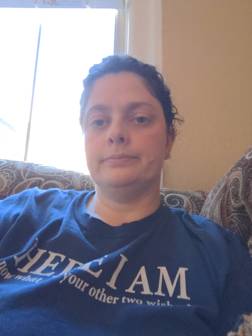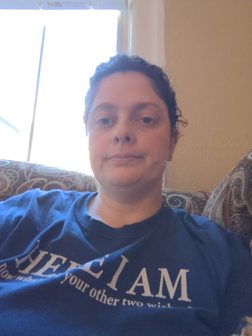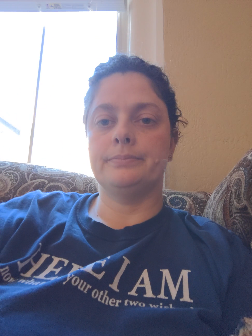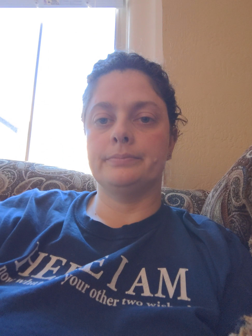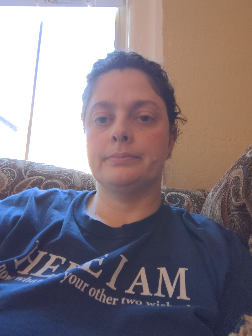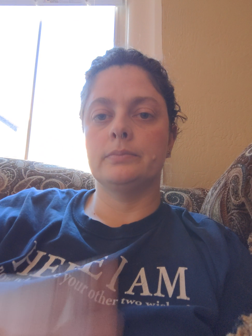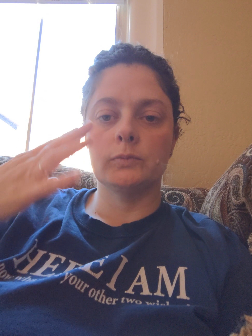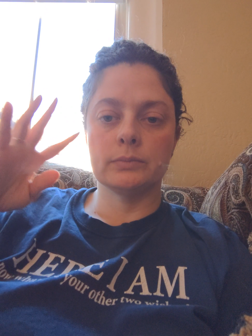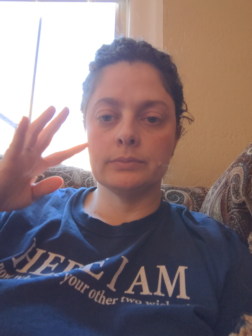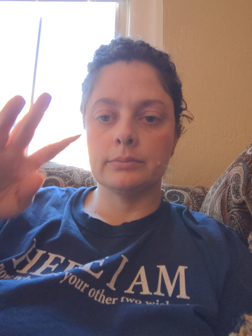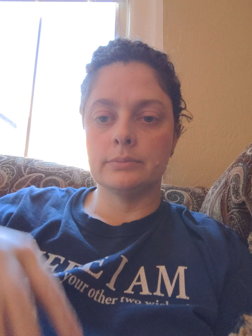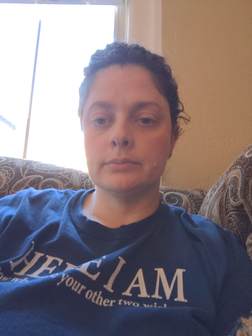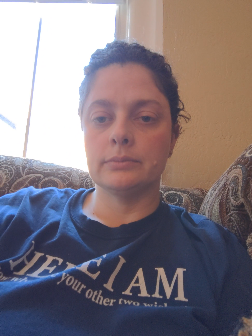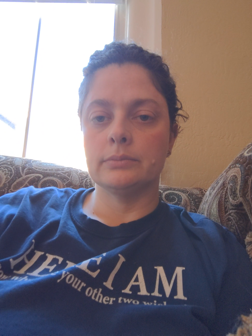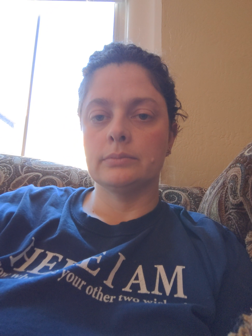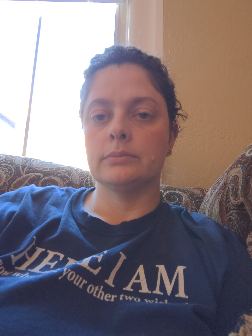noisy